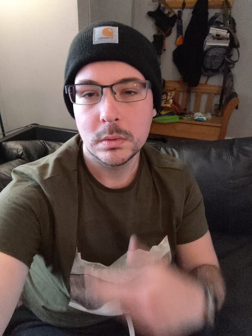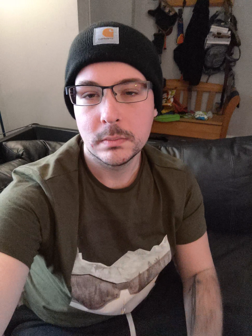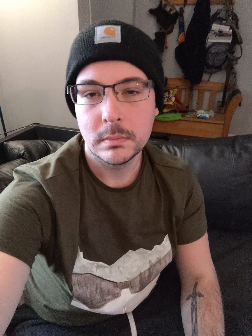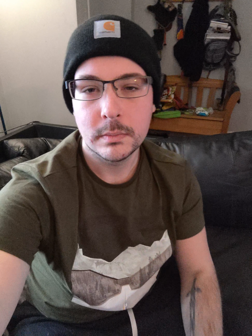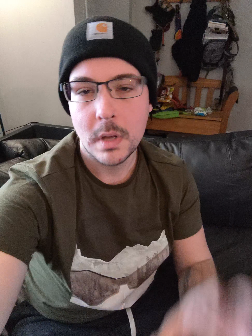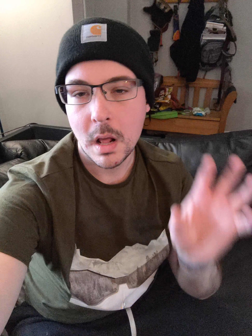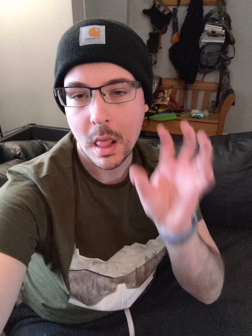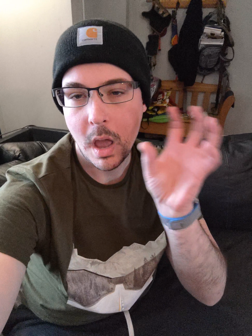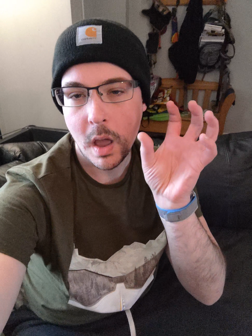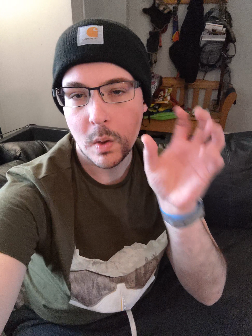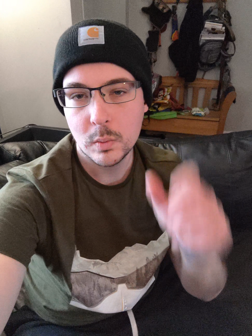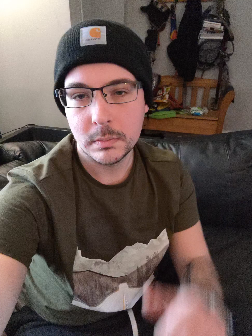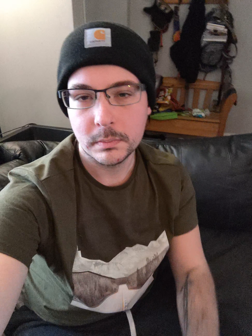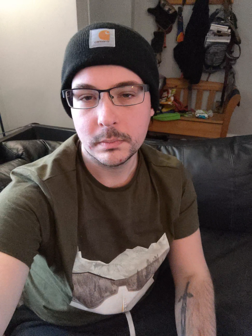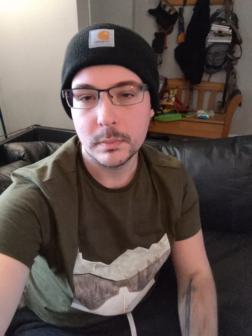cloud